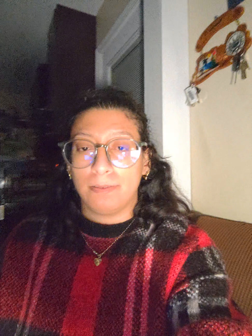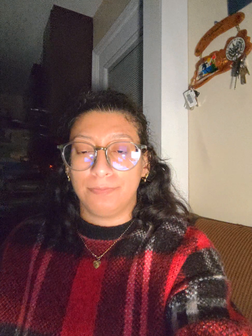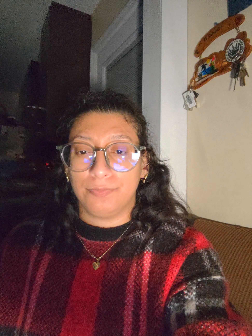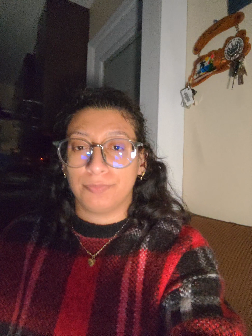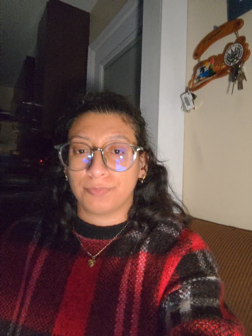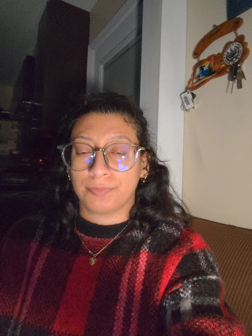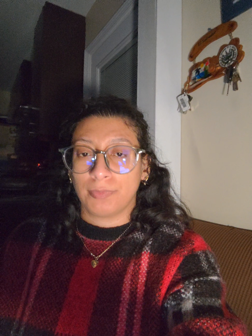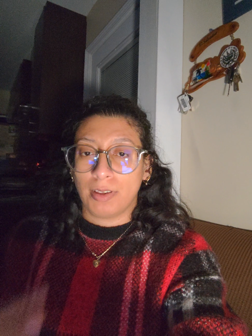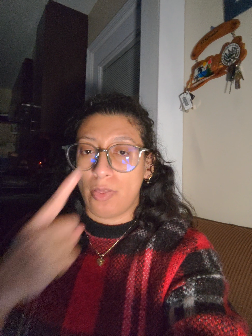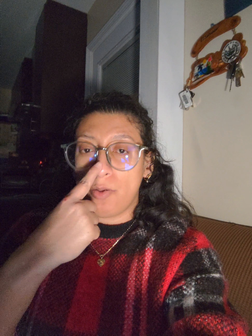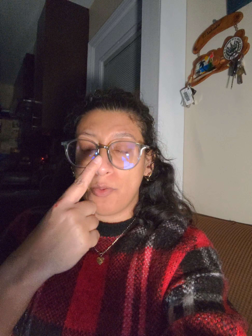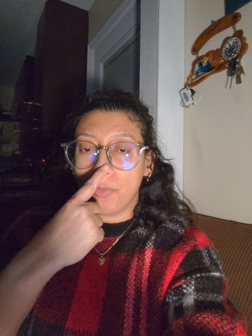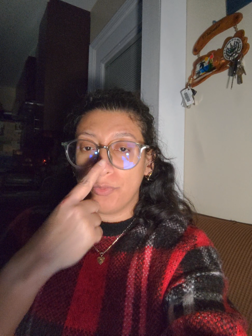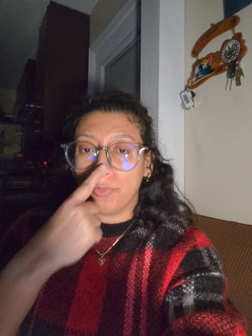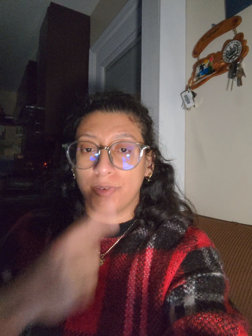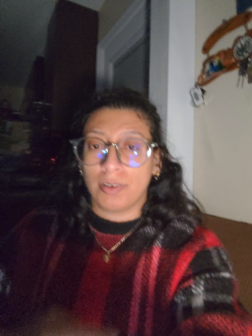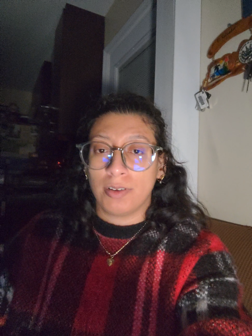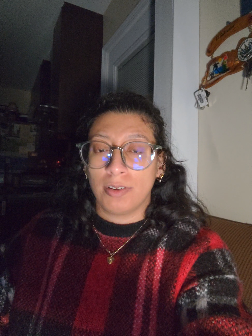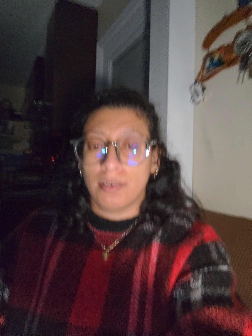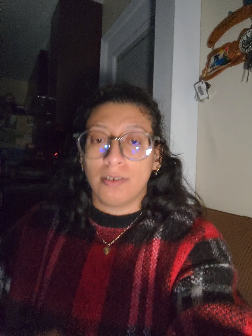nose